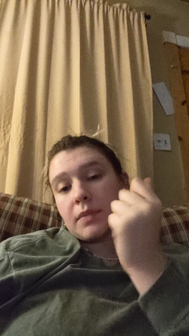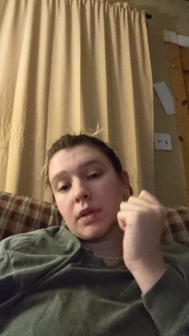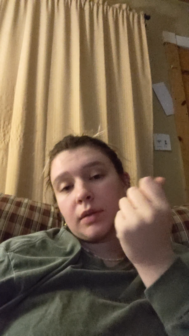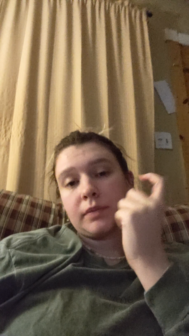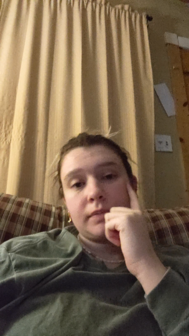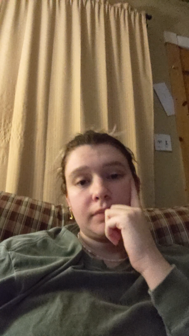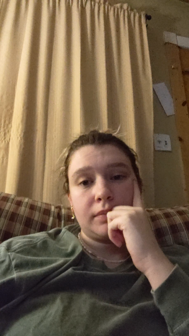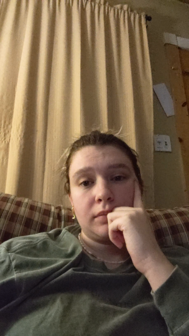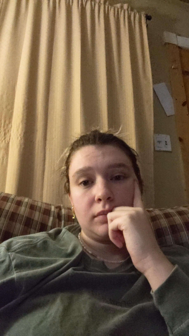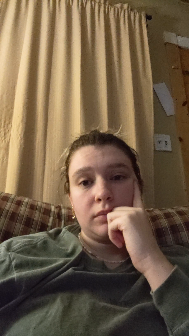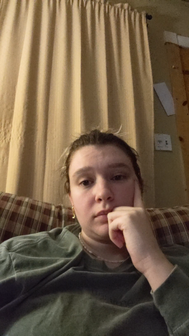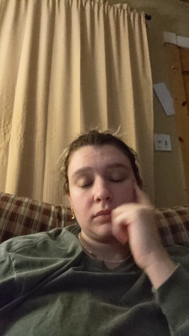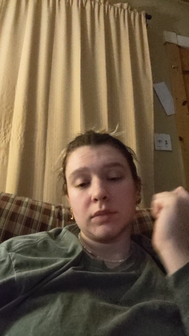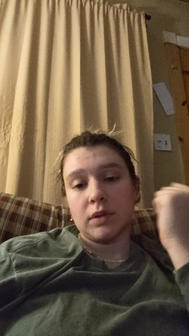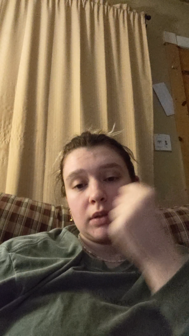hit